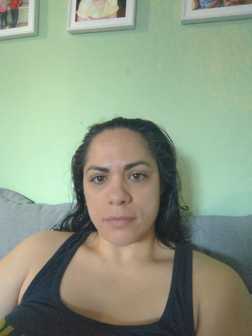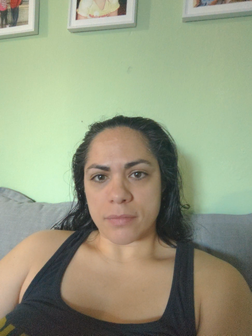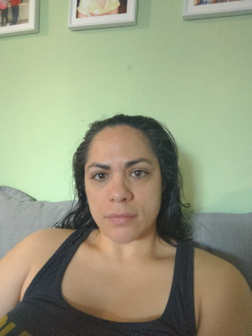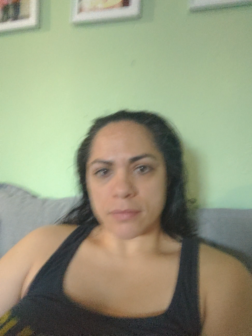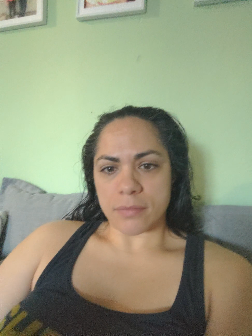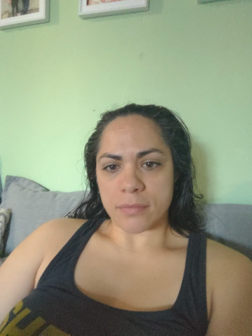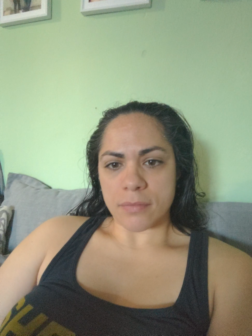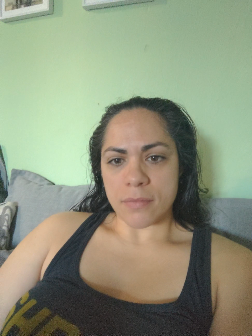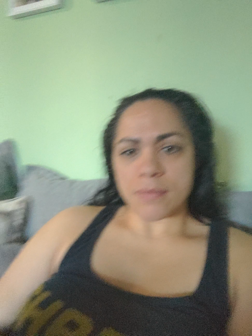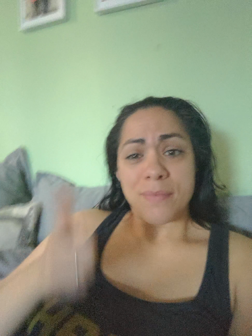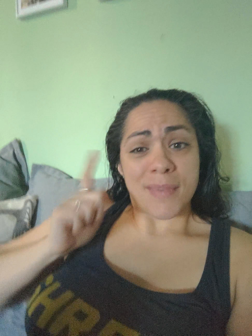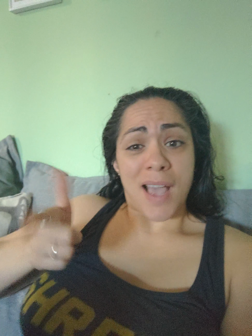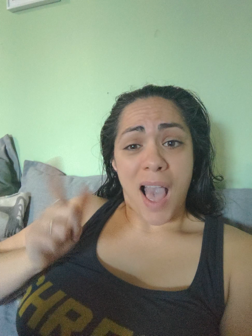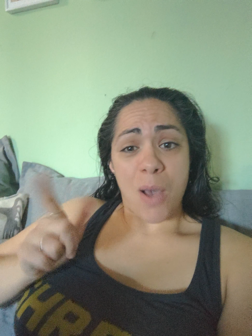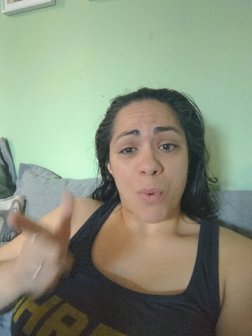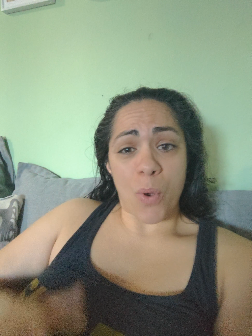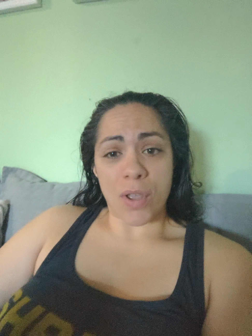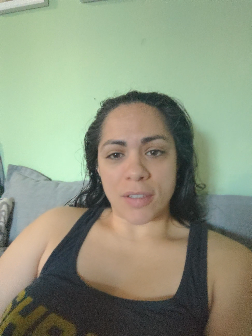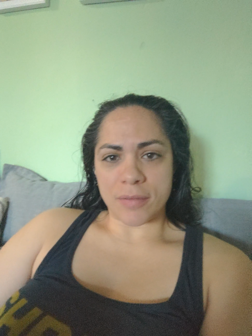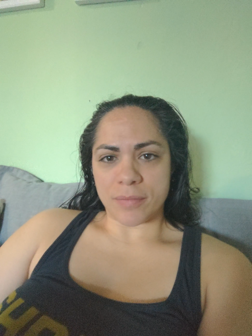cowboy